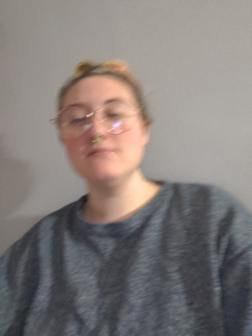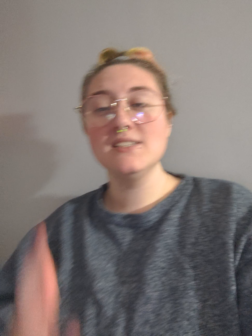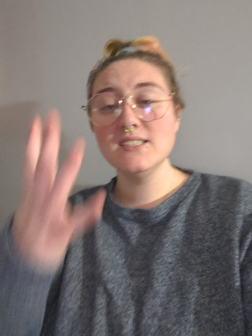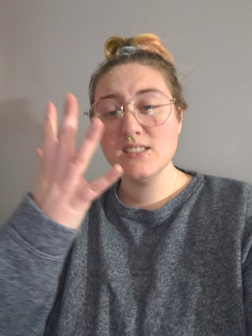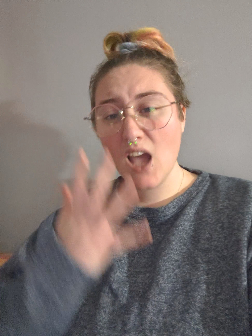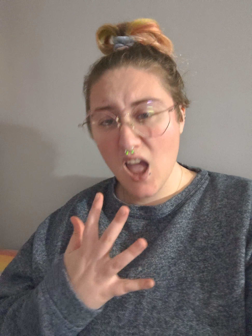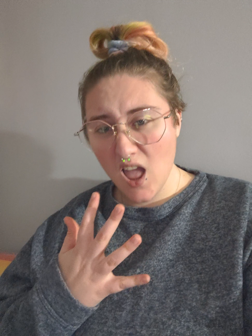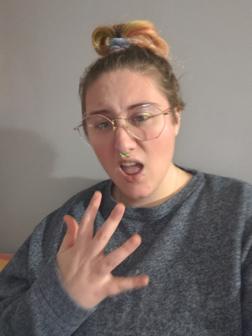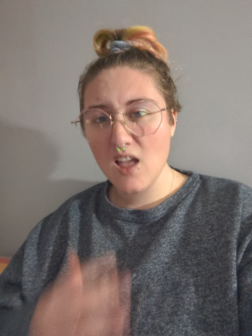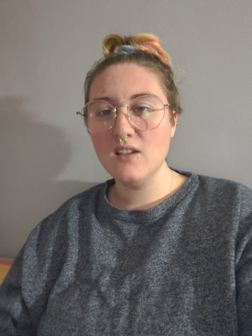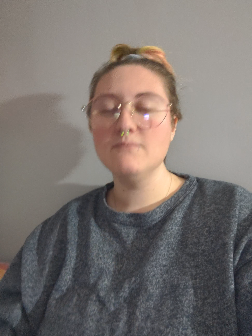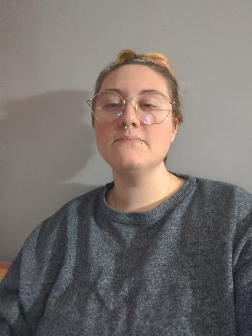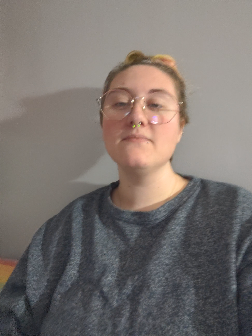sad